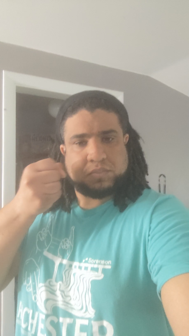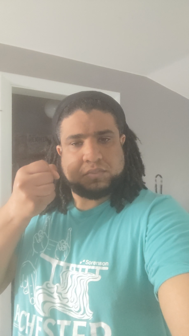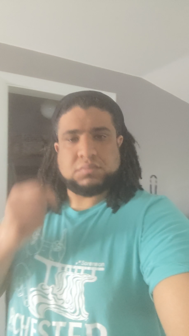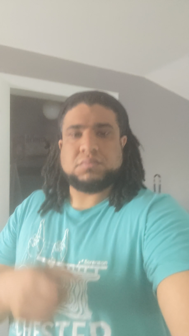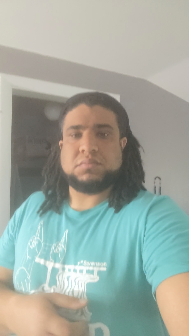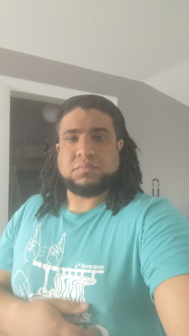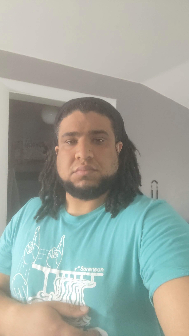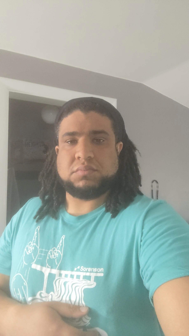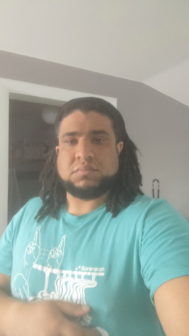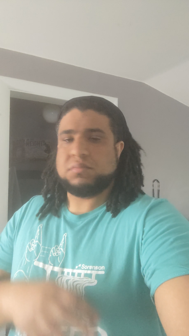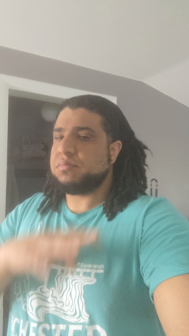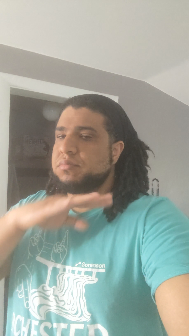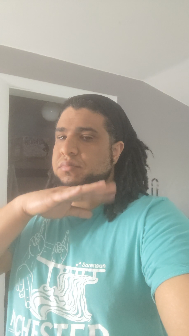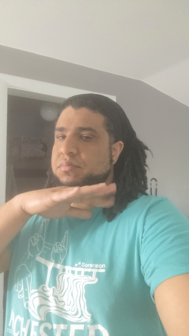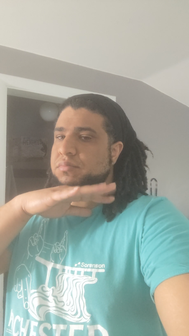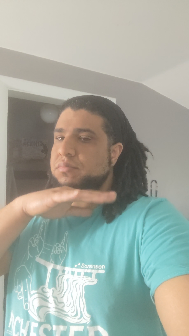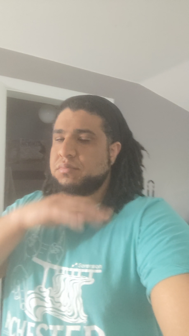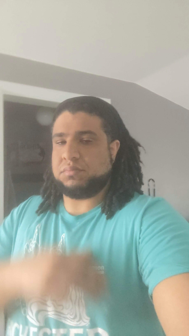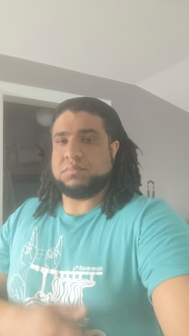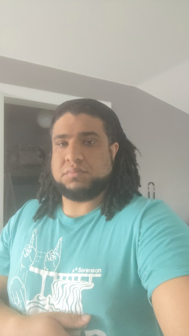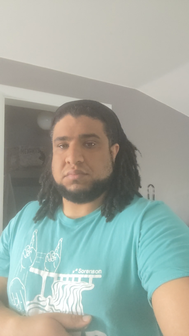naughty